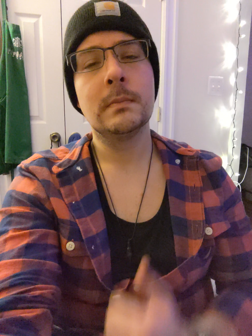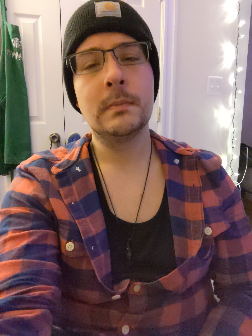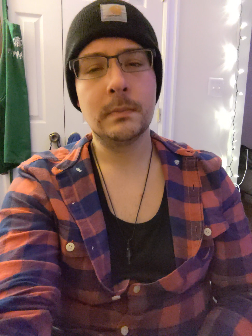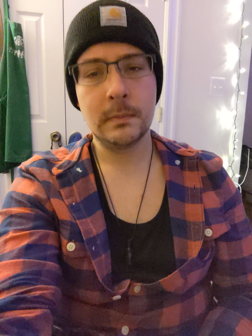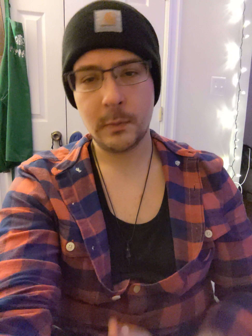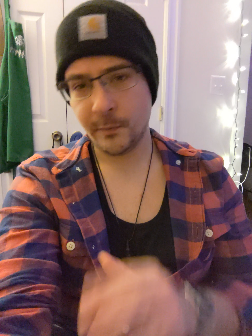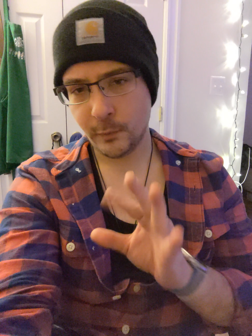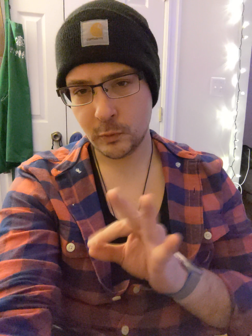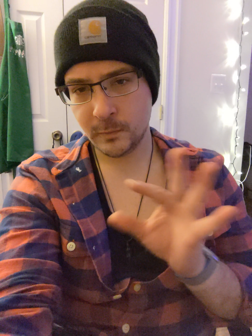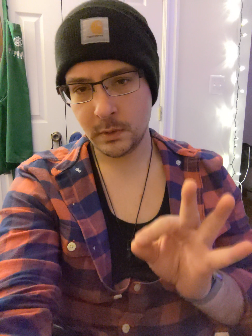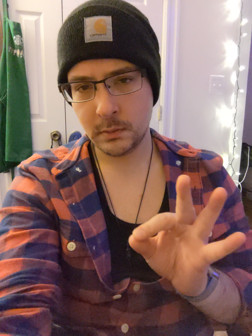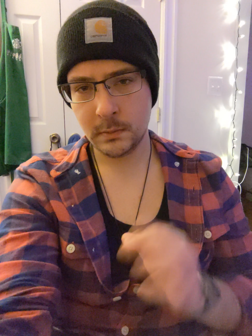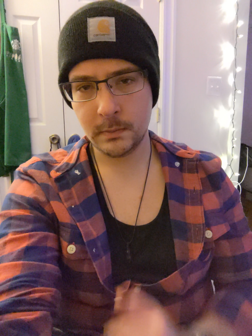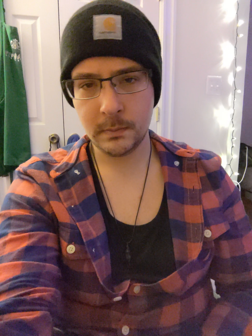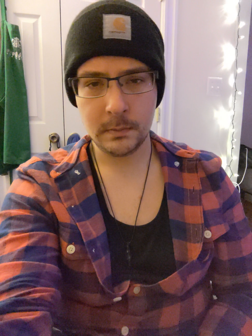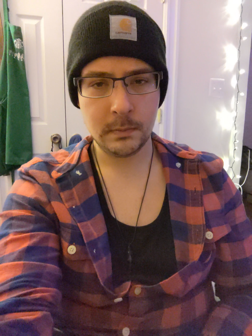french fries